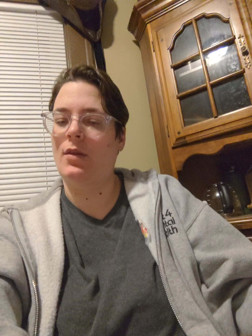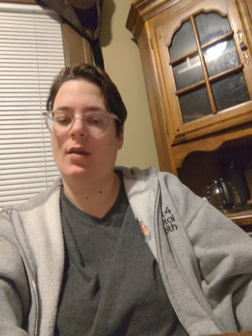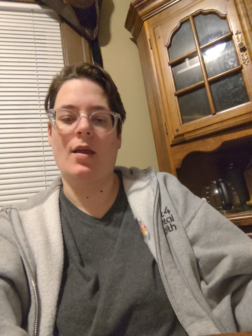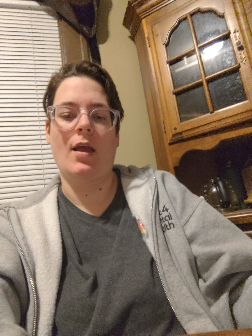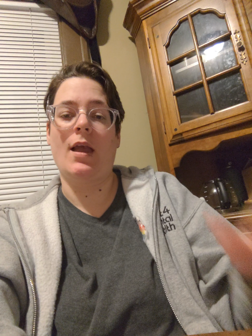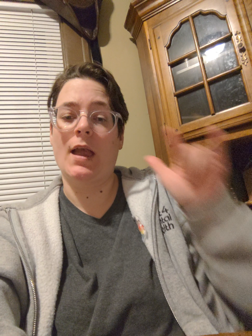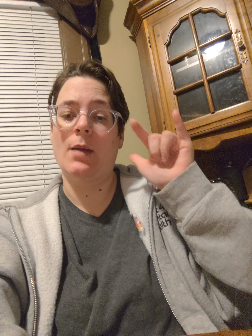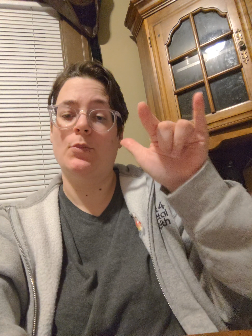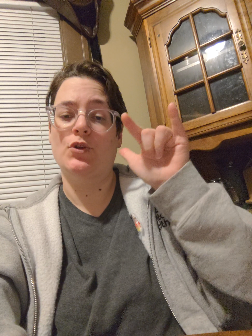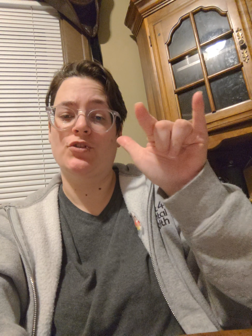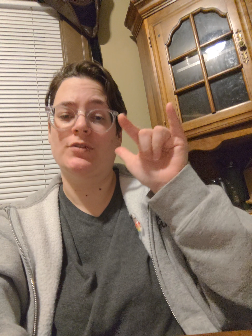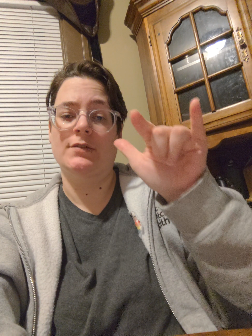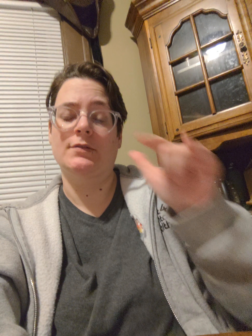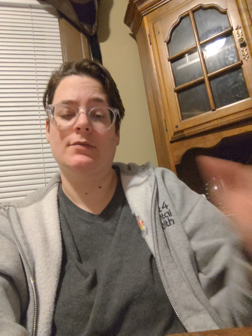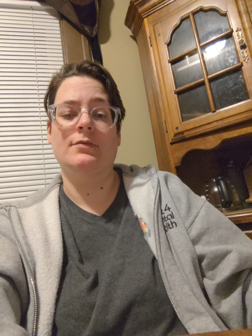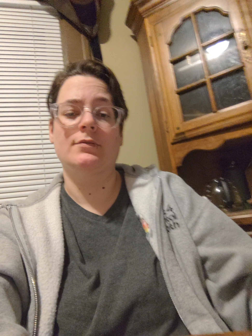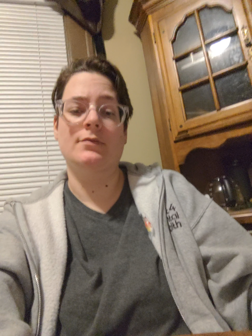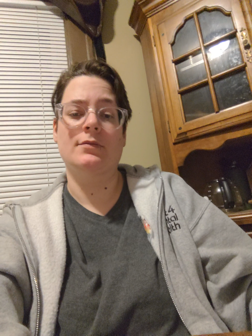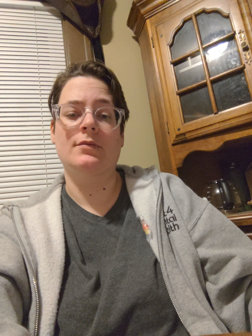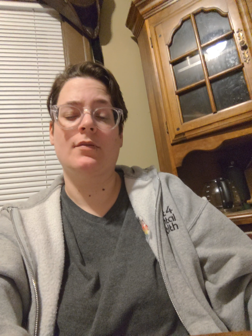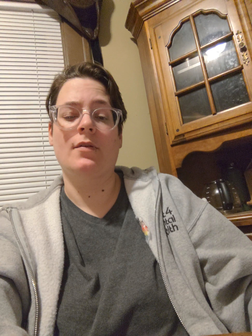airplane